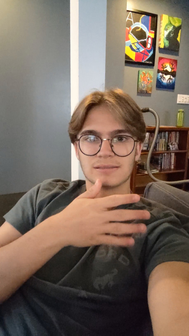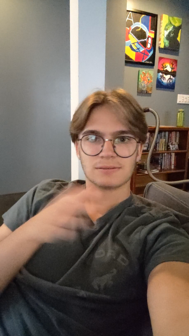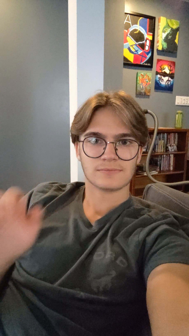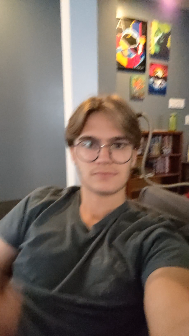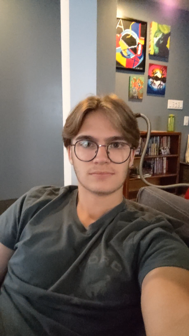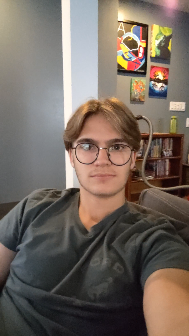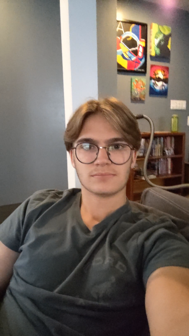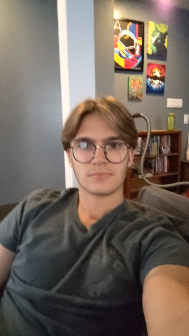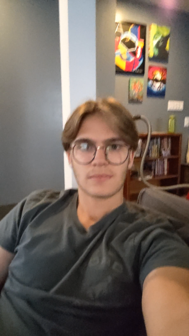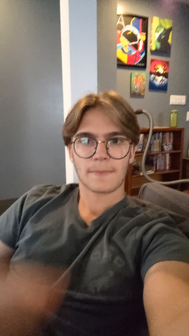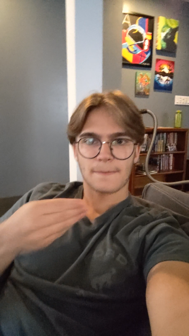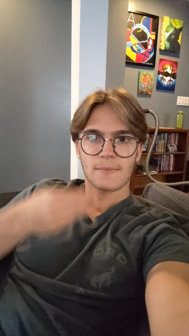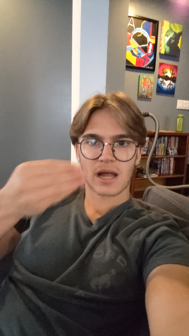buy